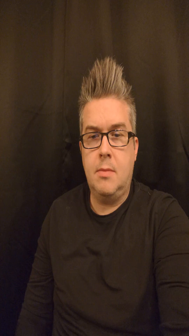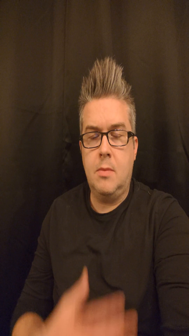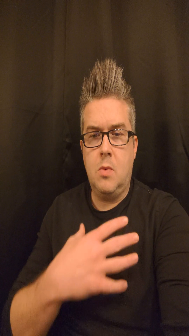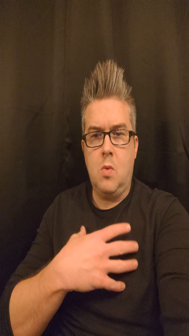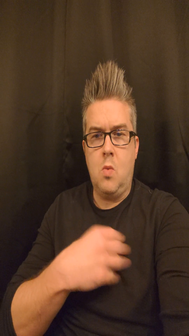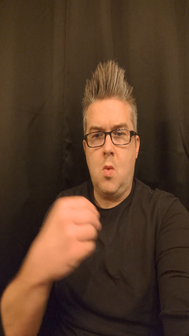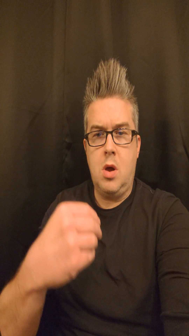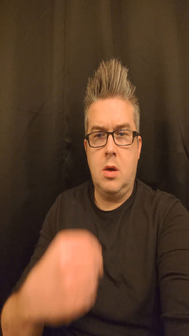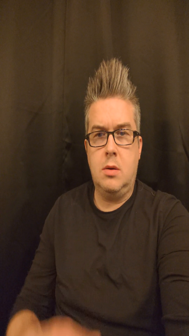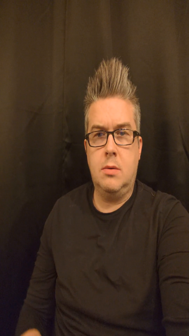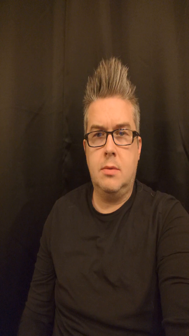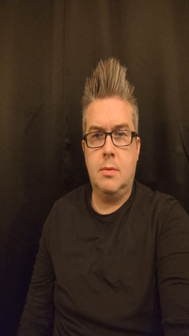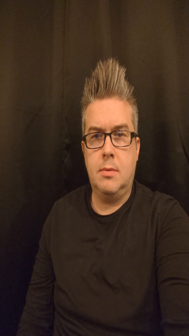white